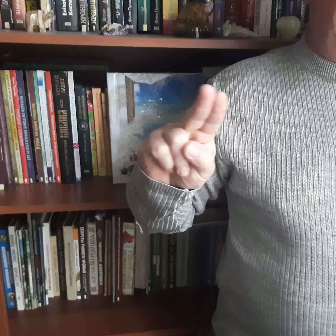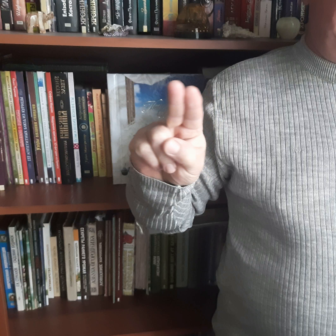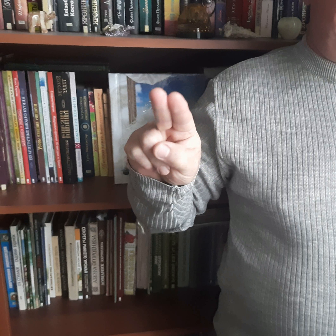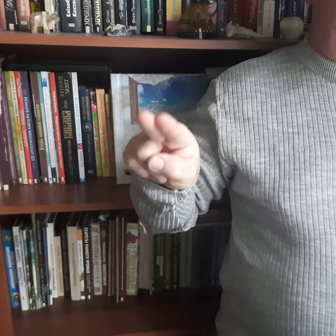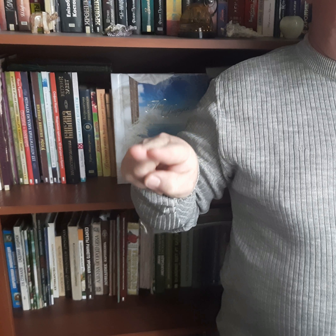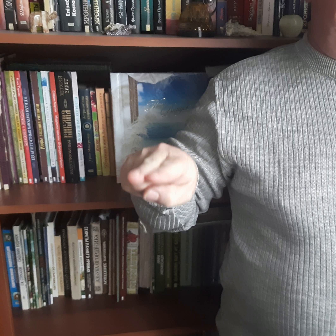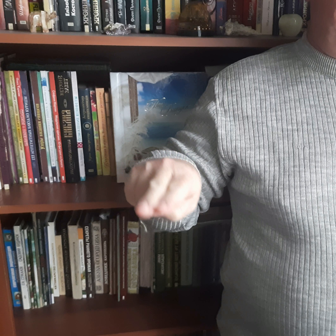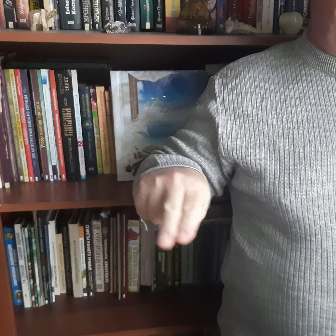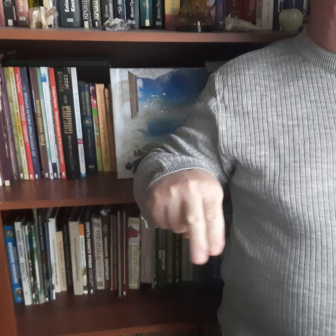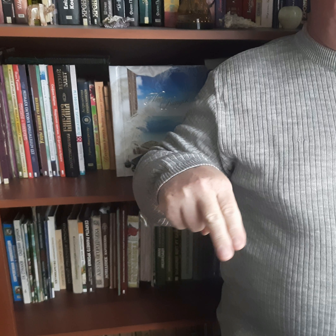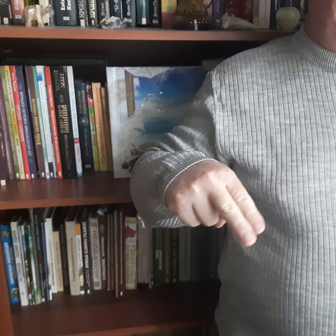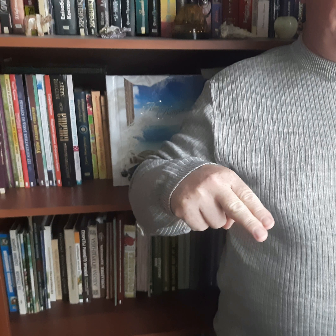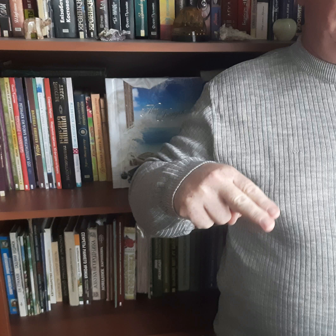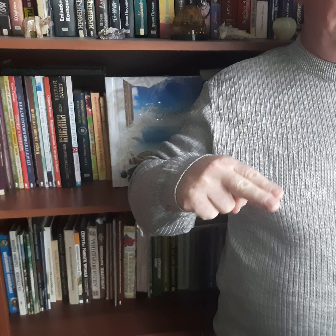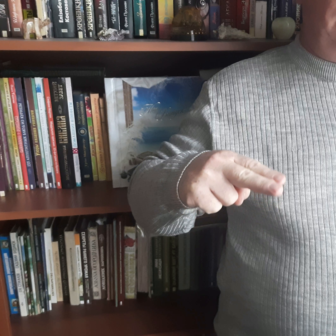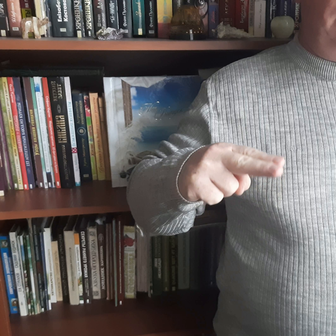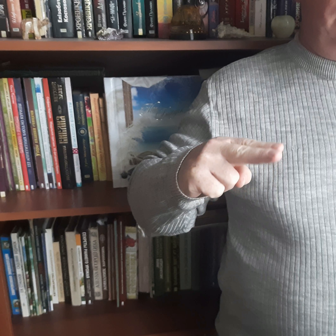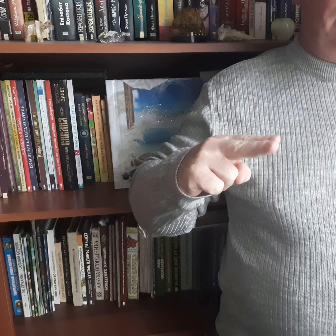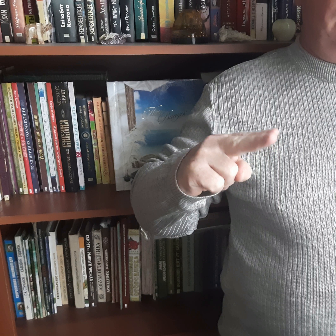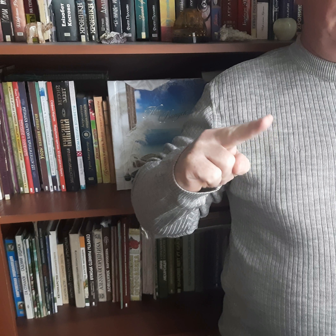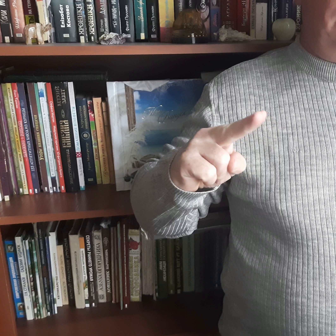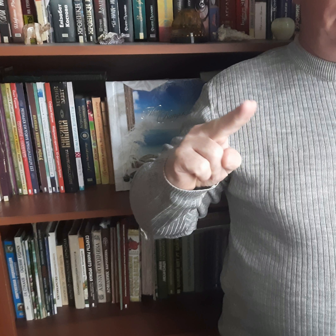Д